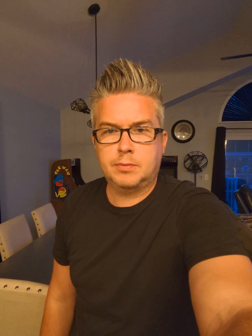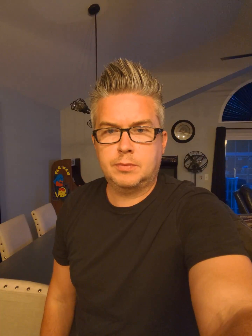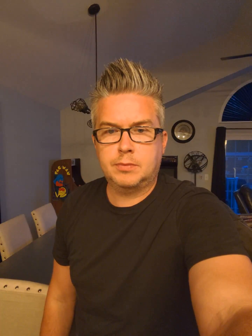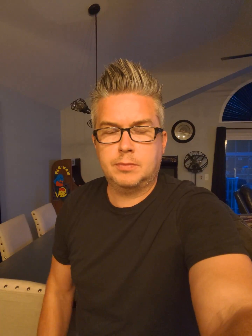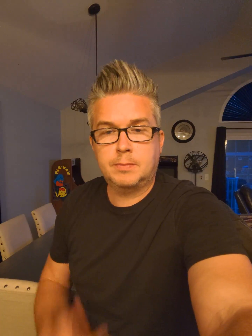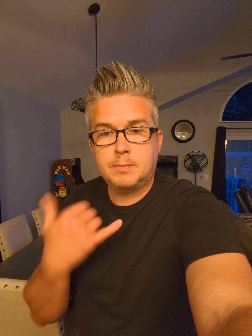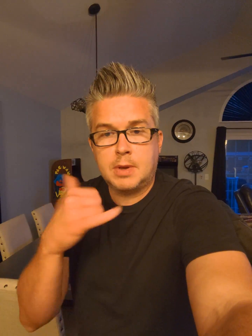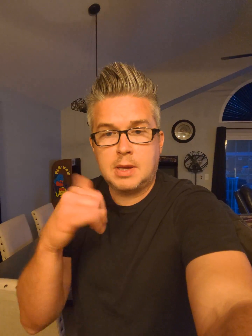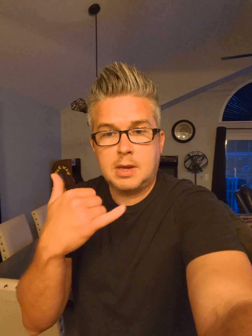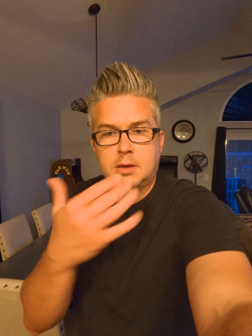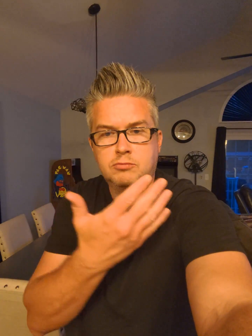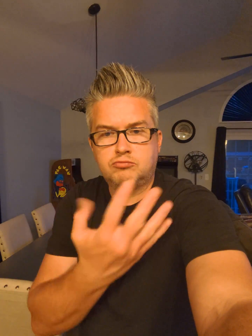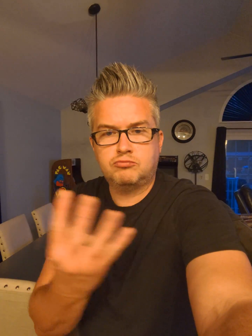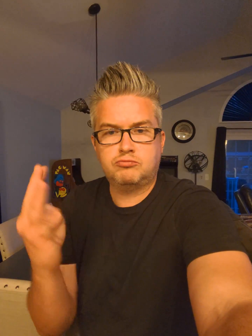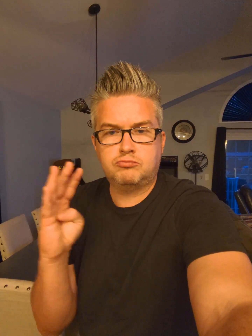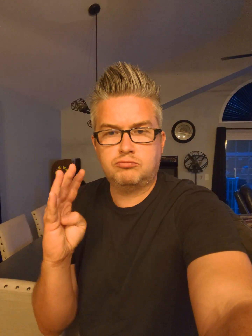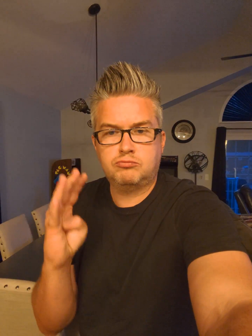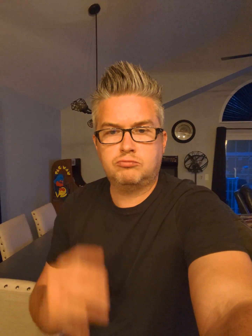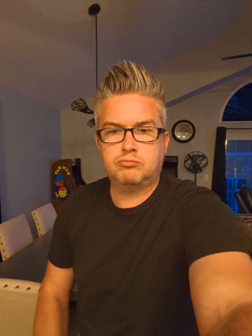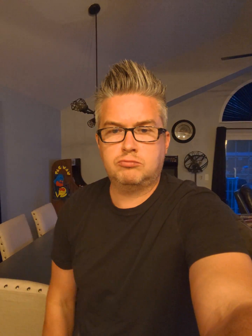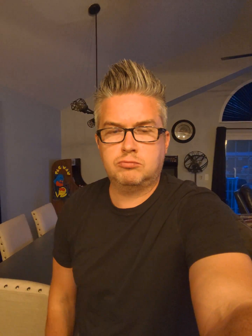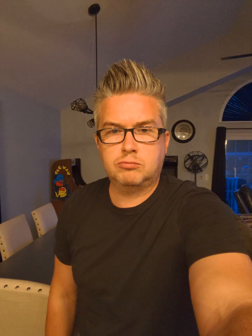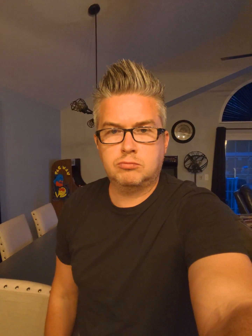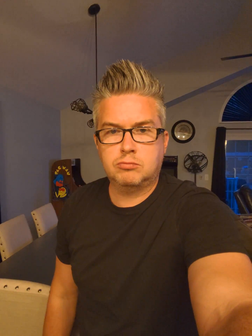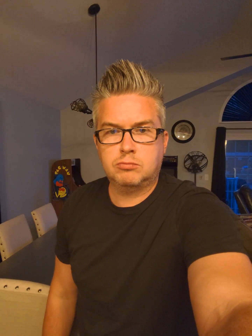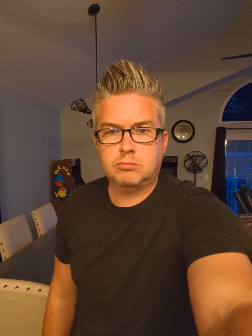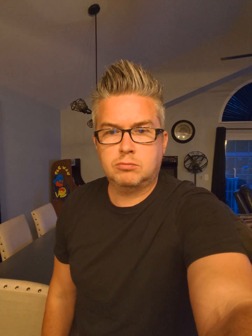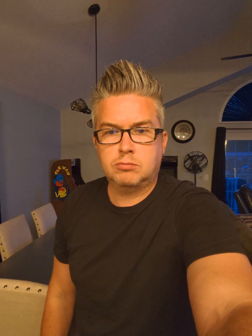playpen